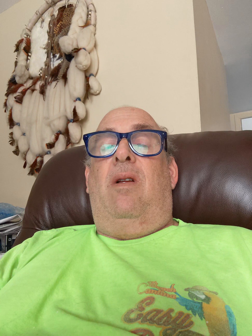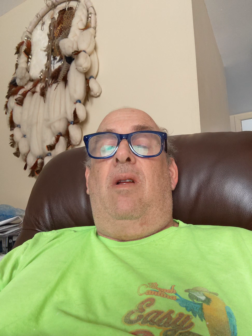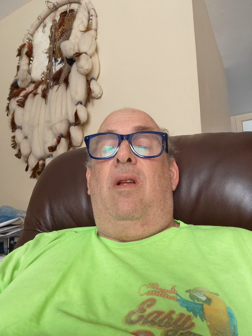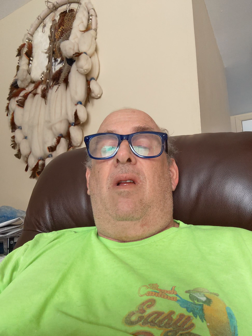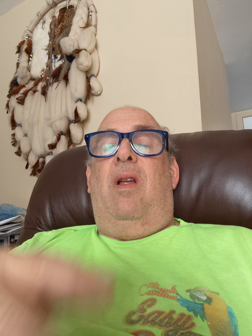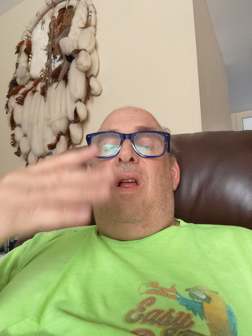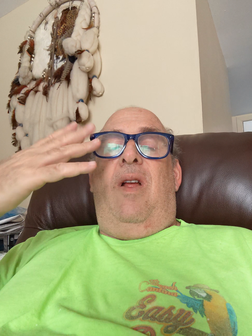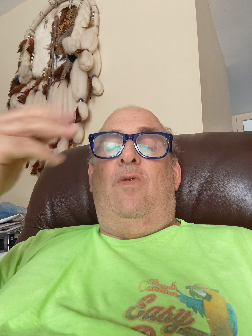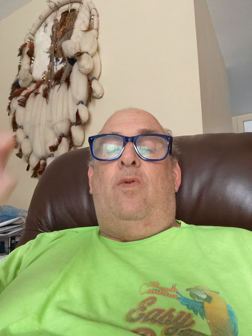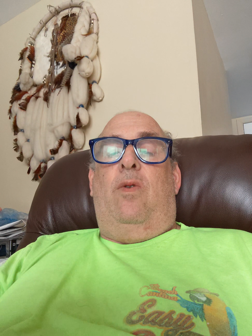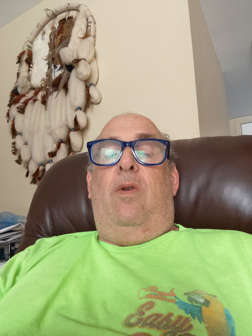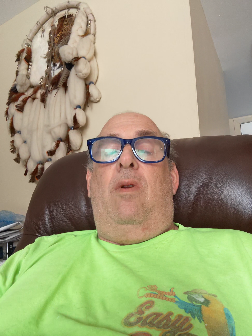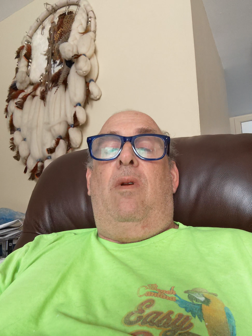outside